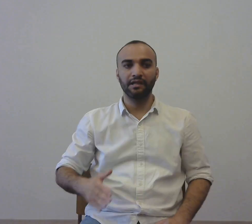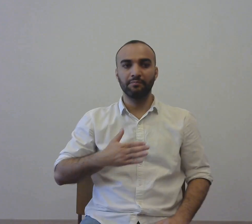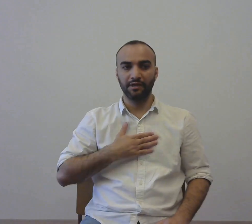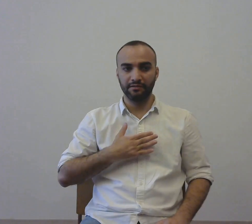biz